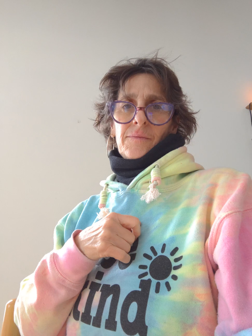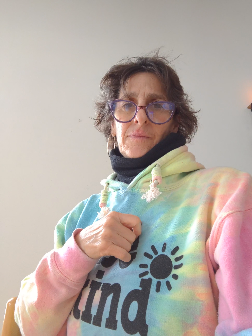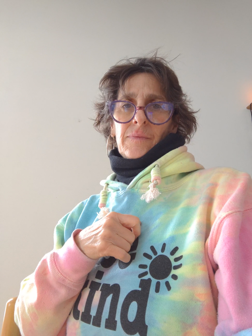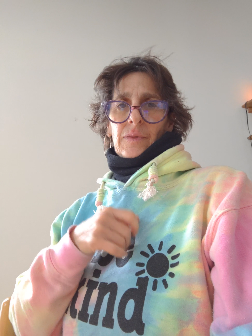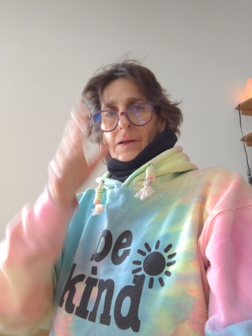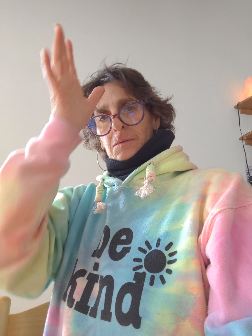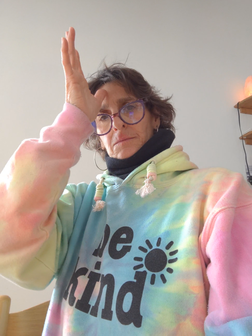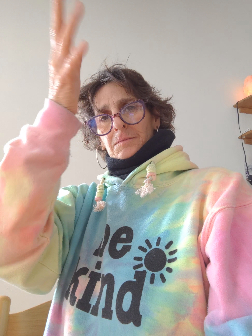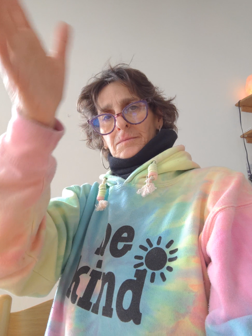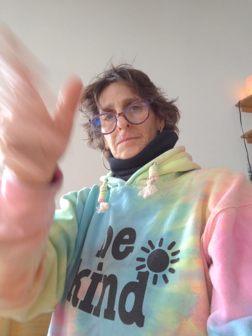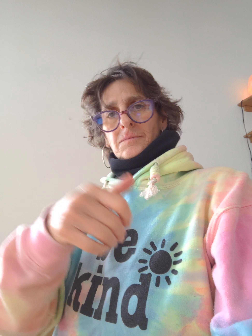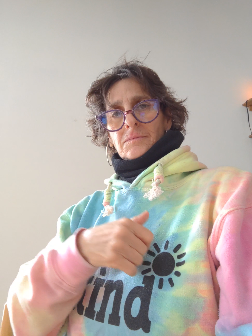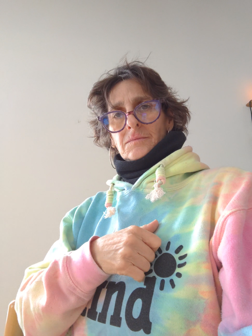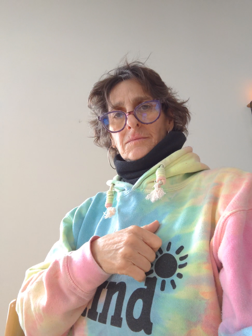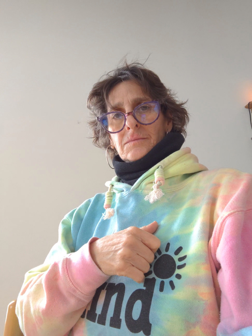grandpa